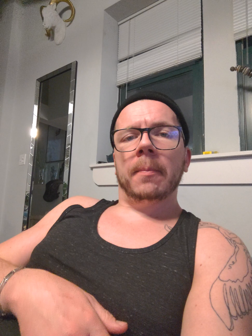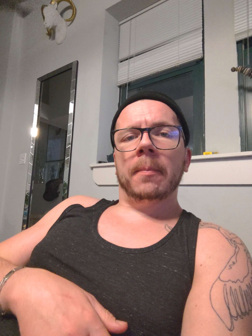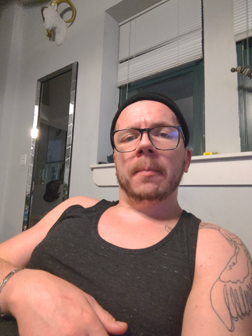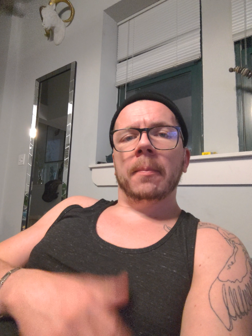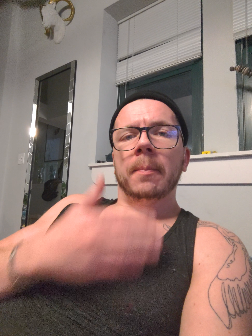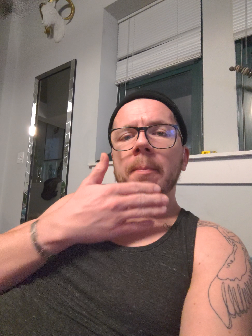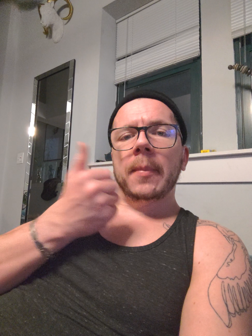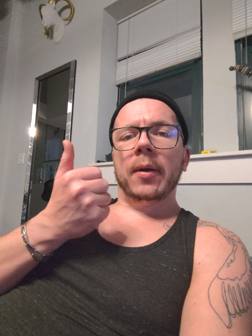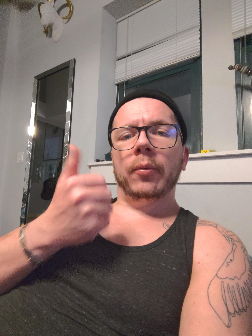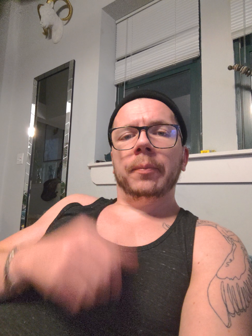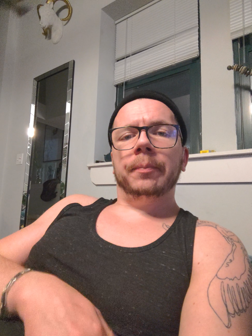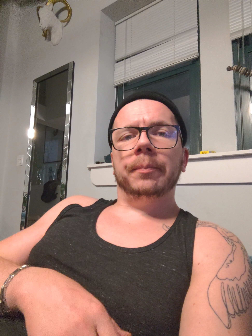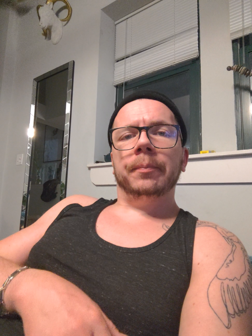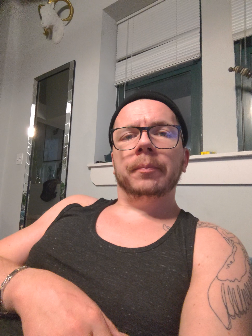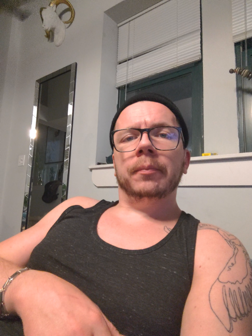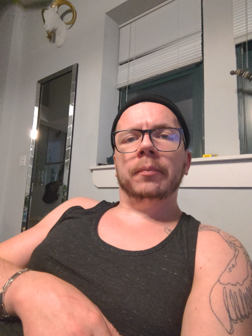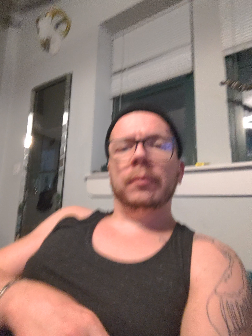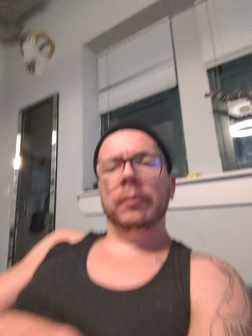better